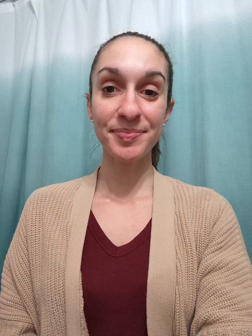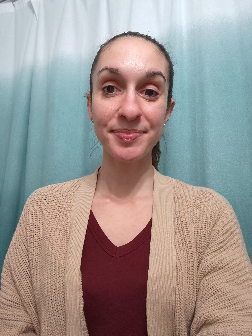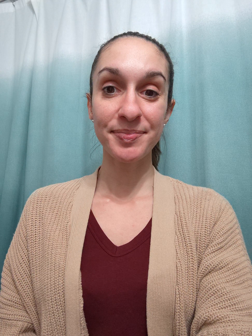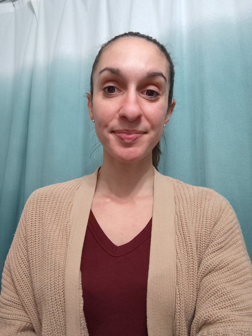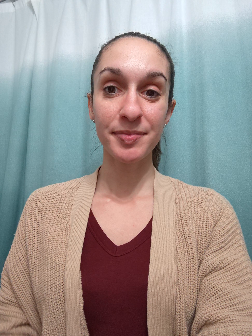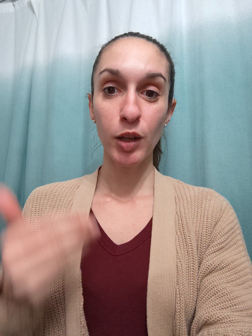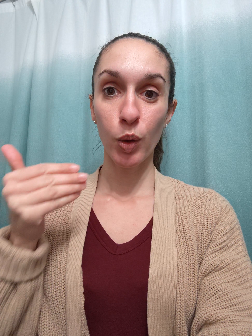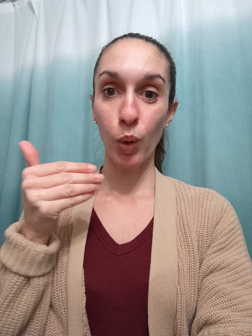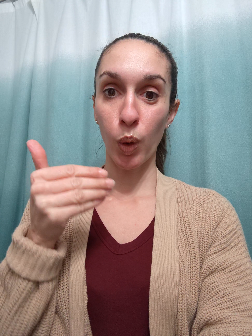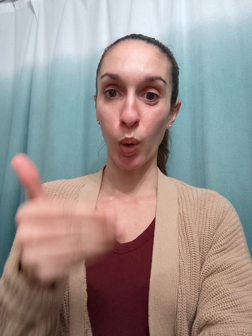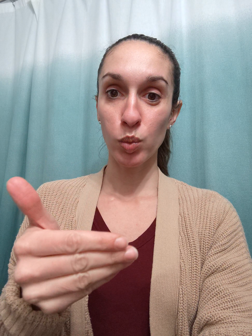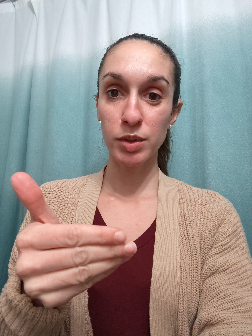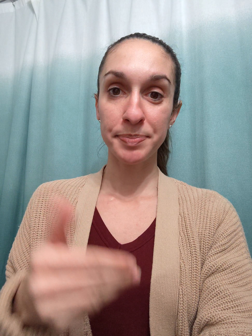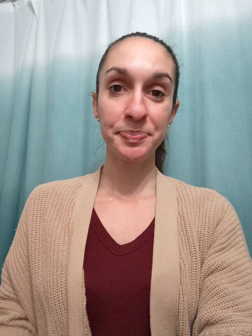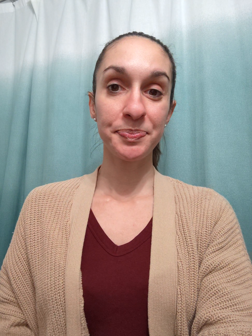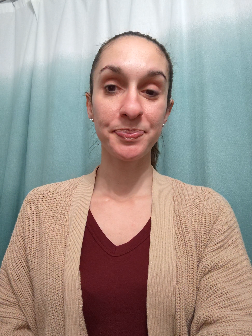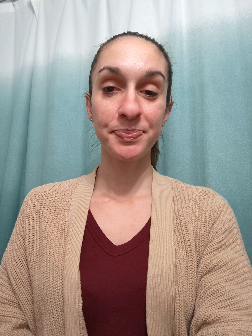close